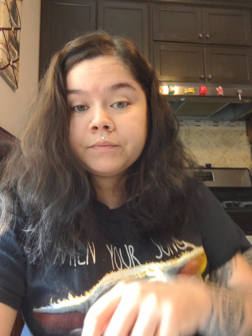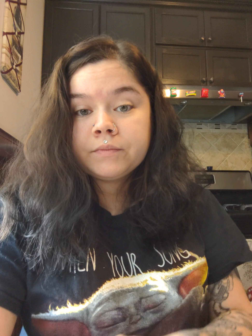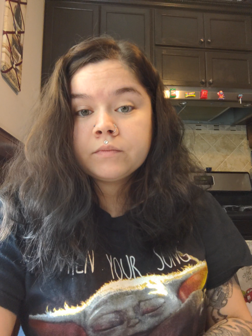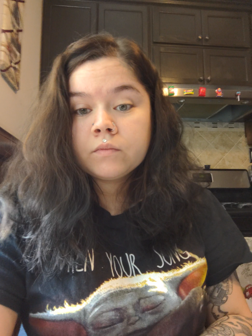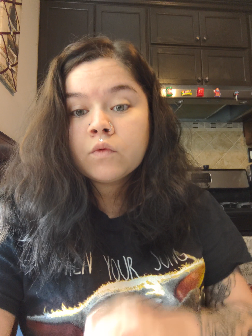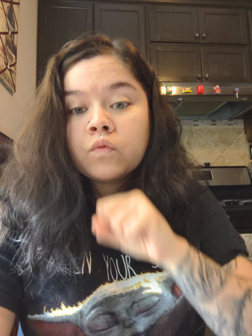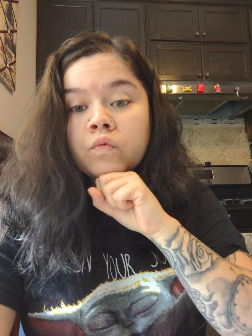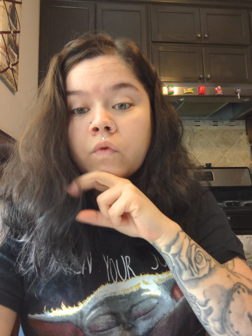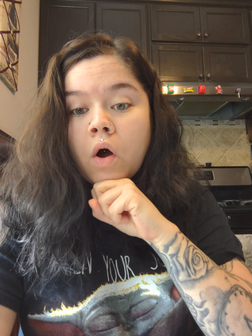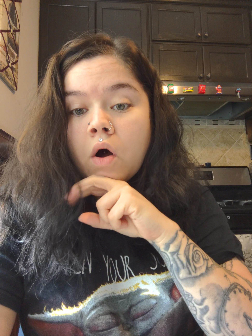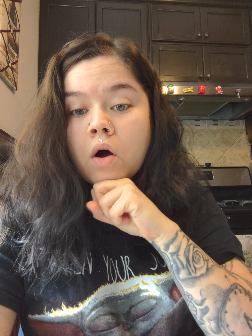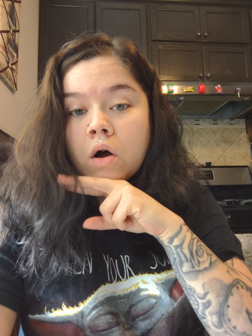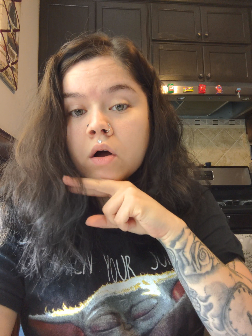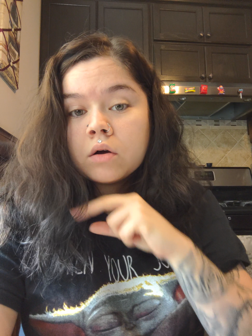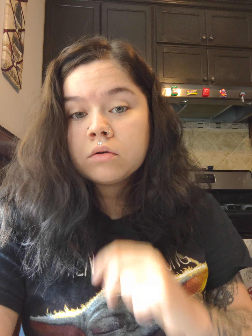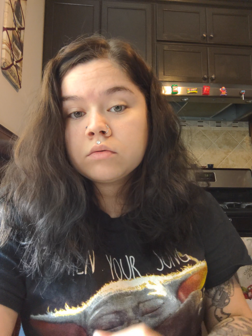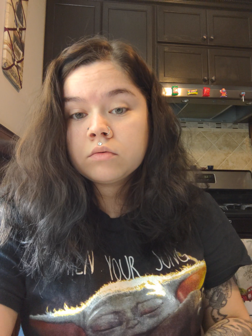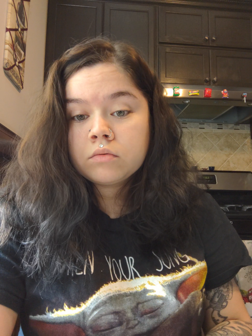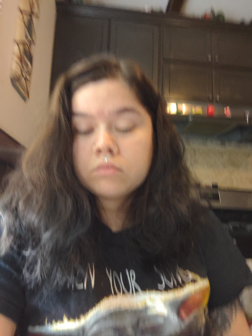frog